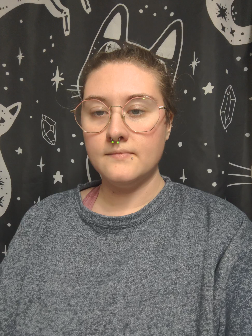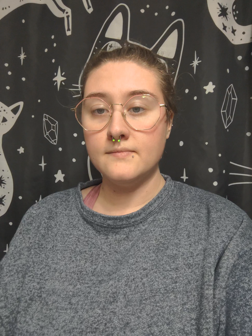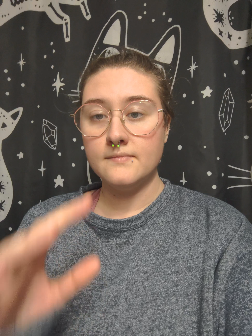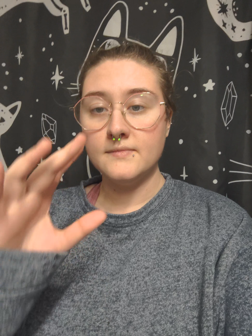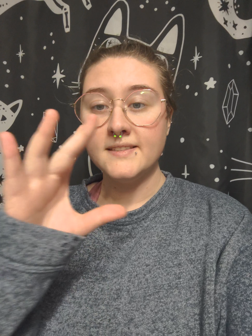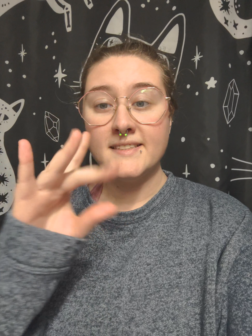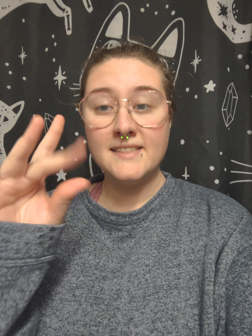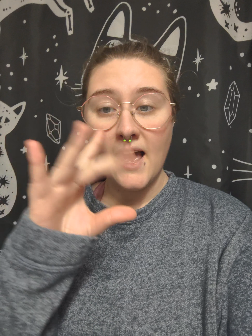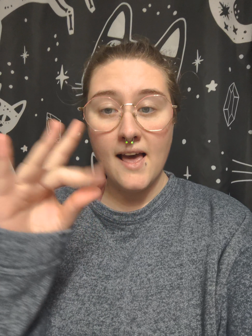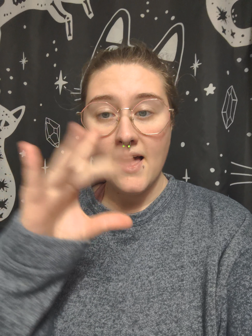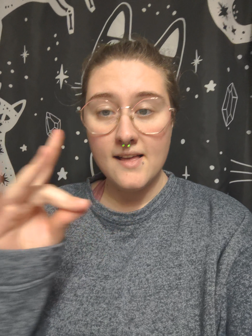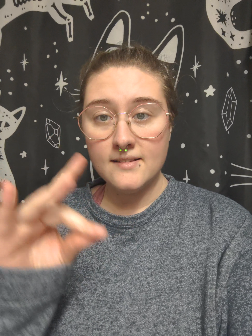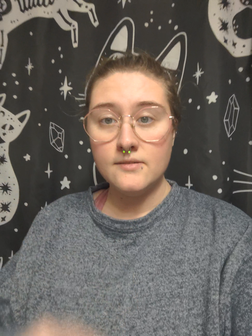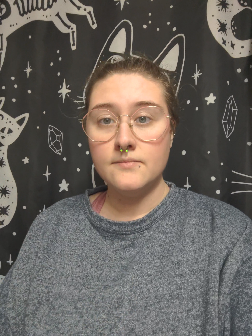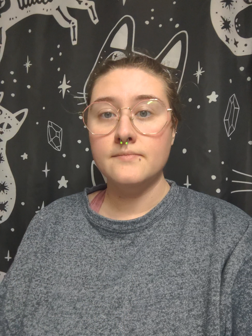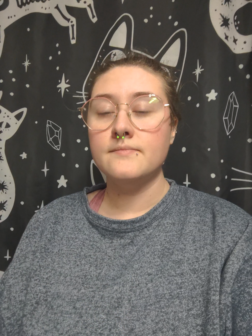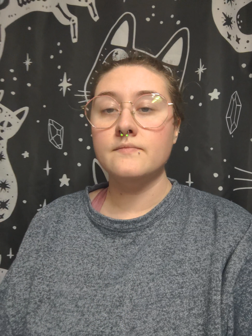say